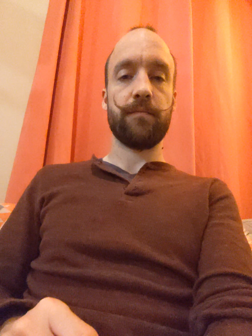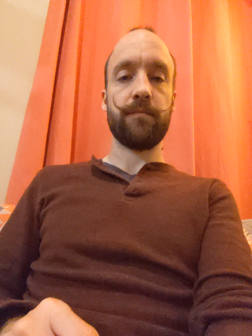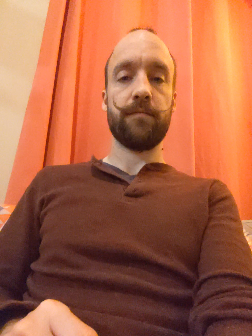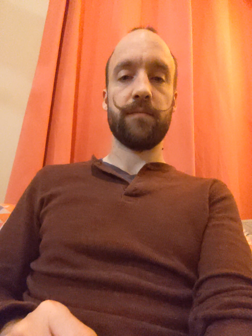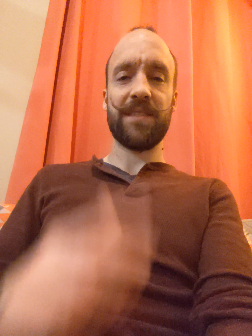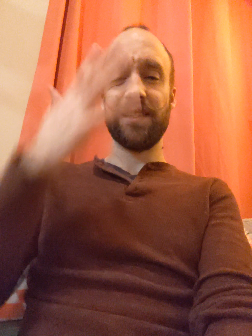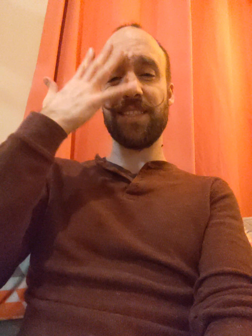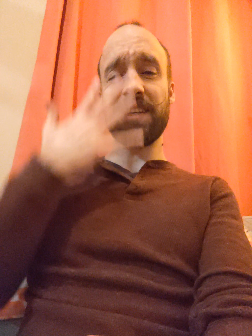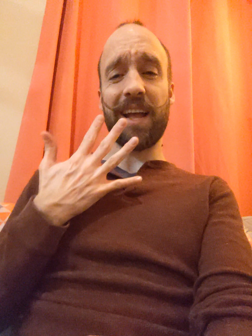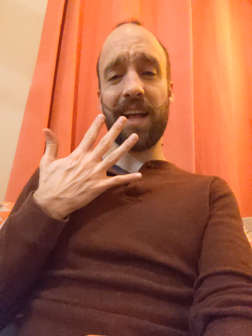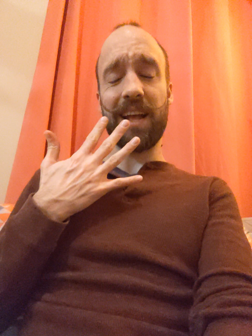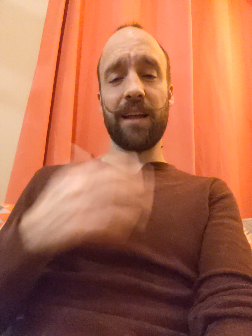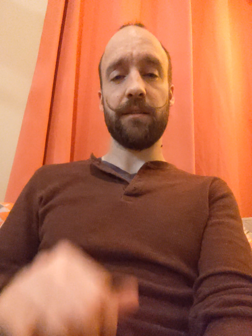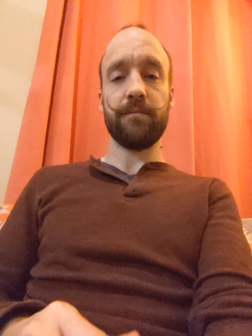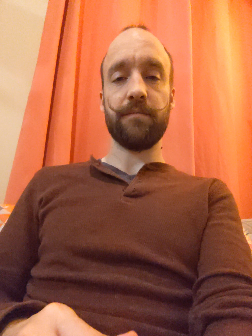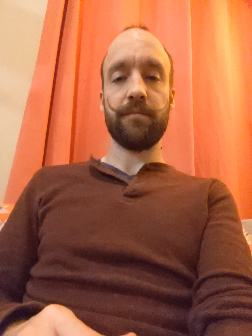sad